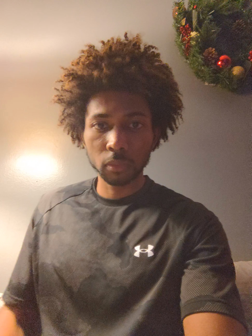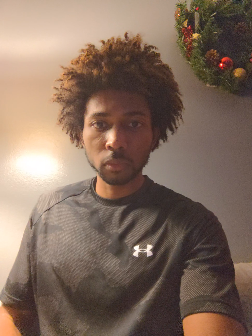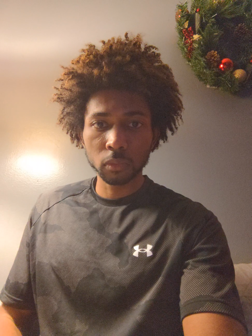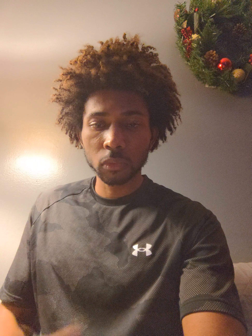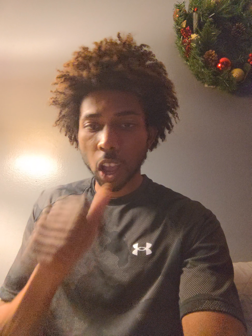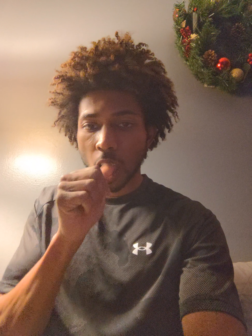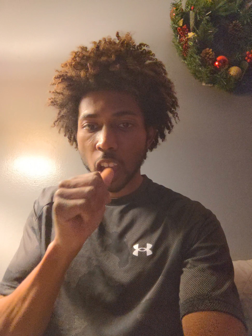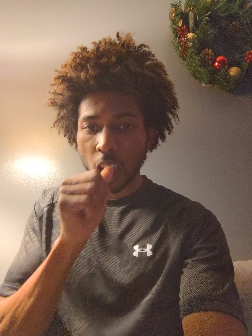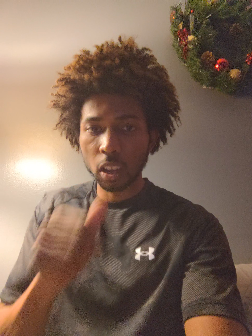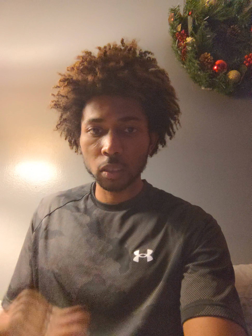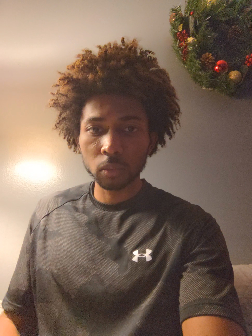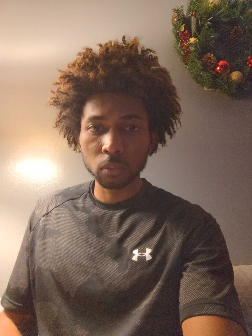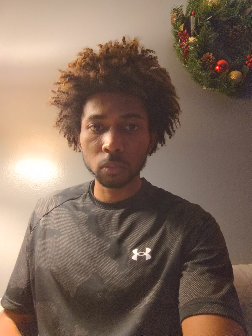nuts